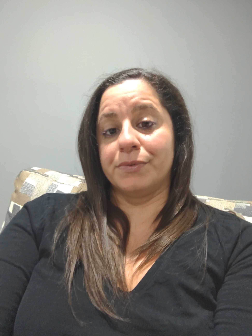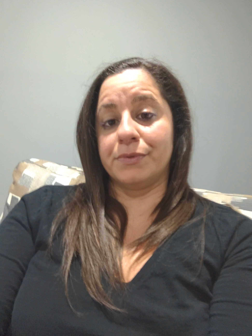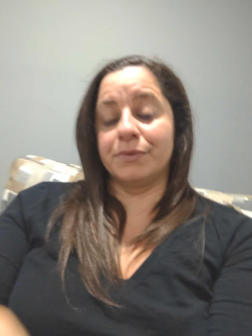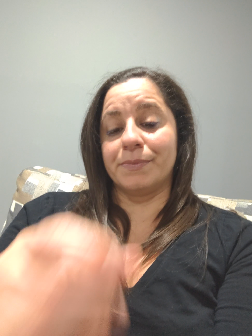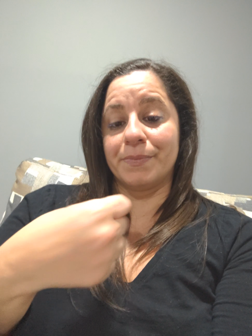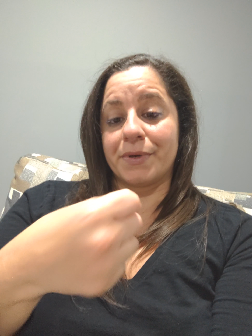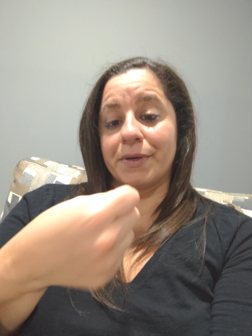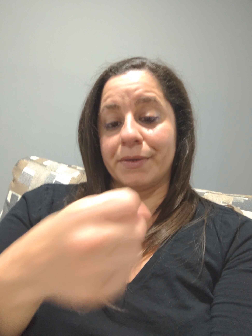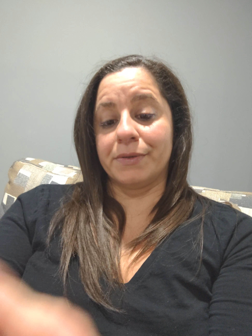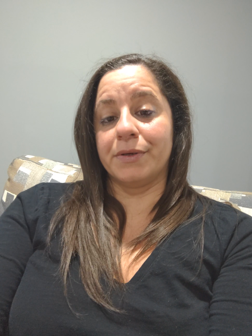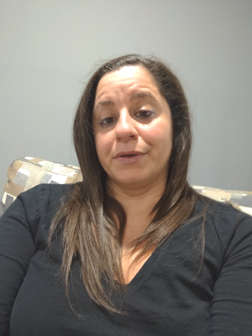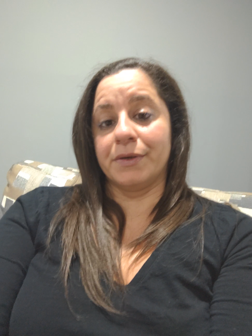make